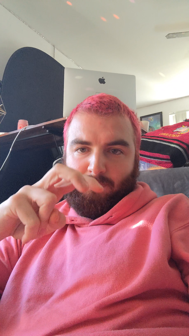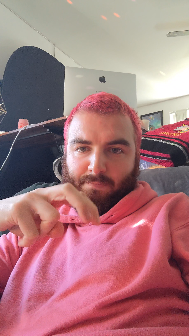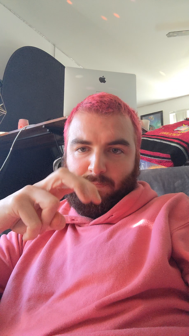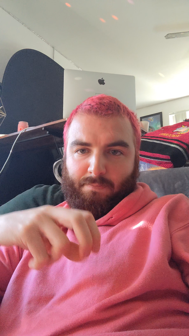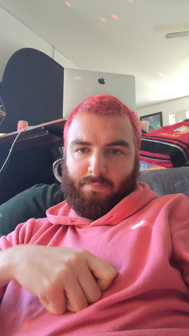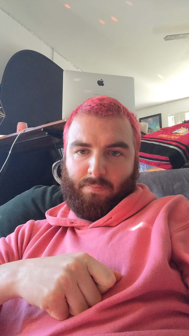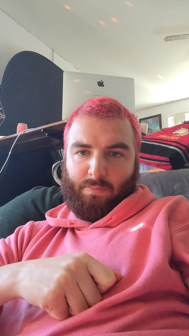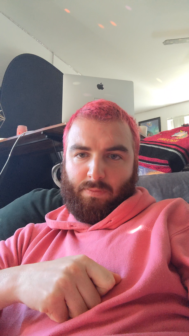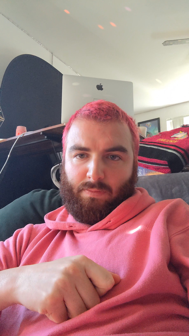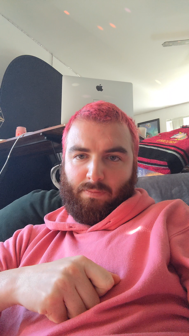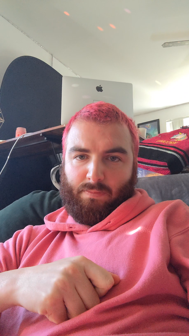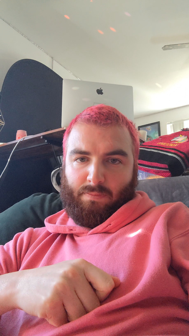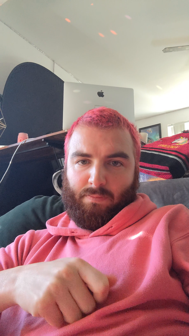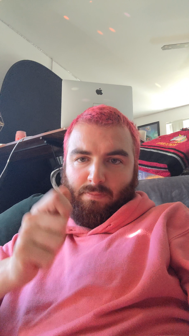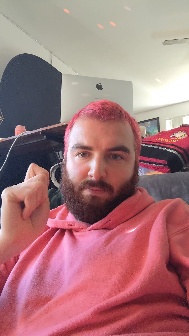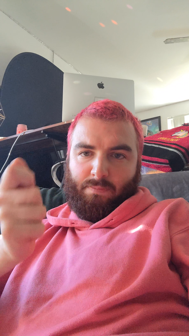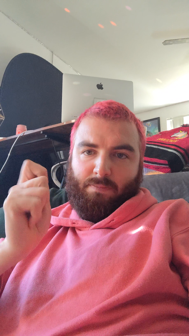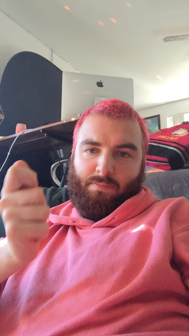bat